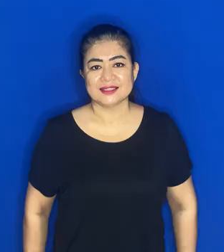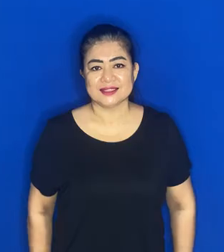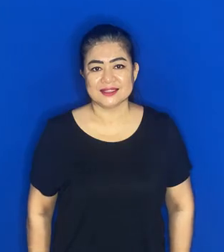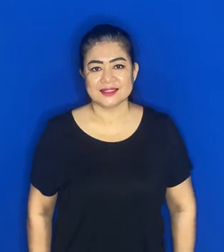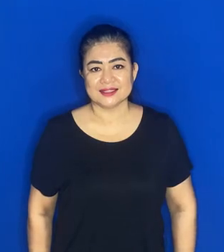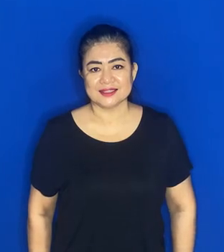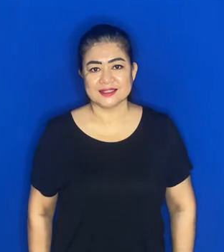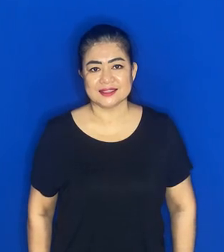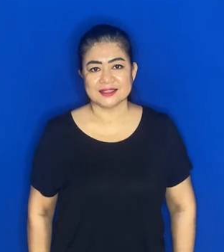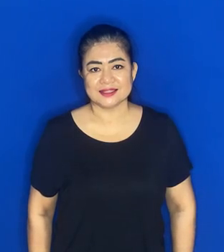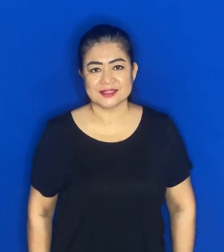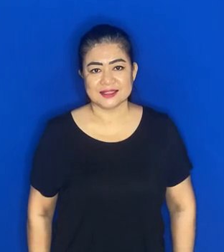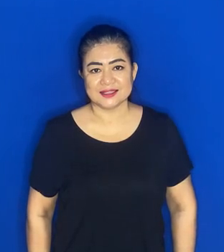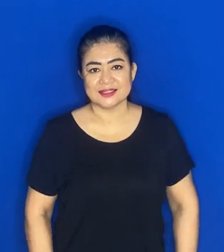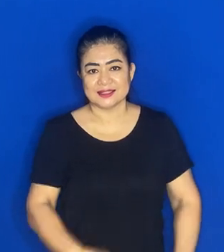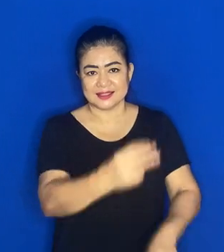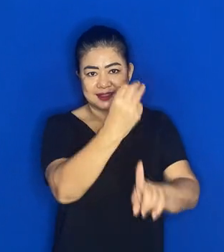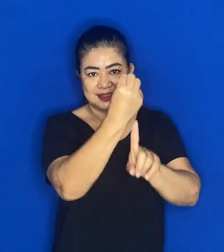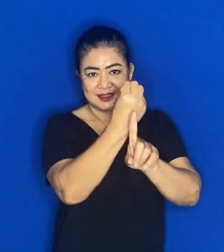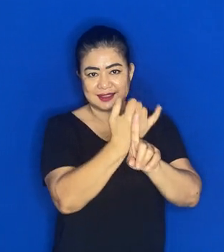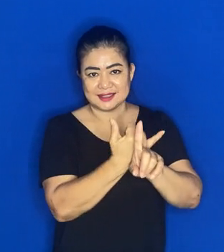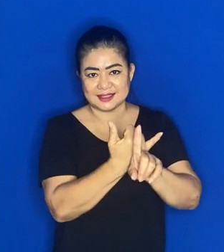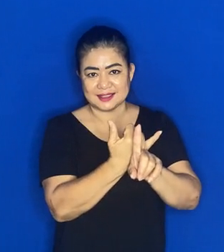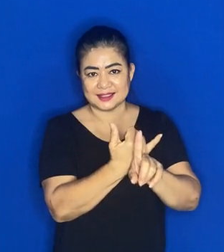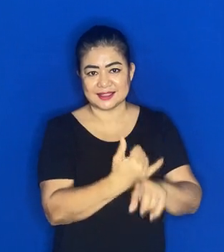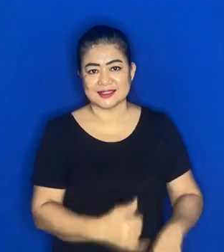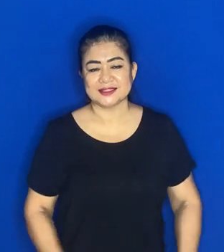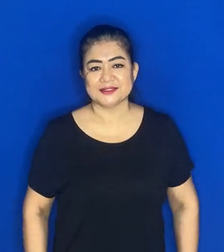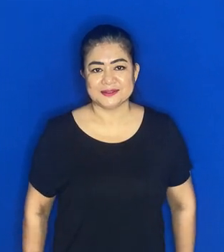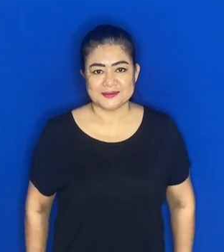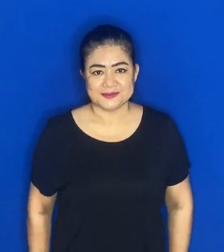may